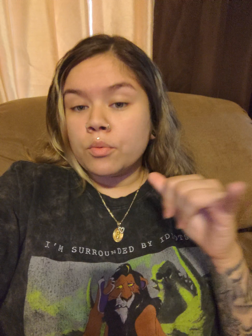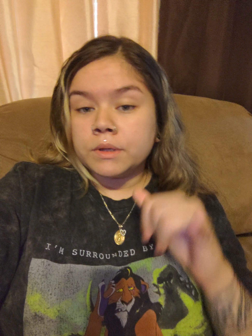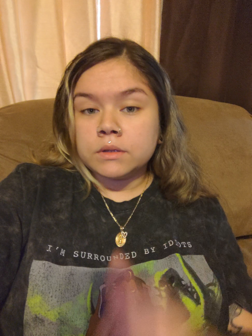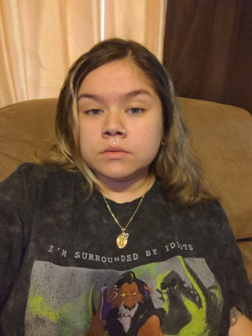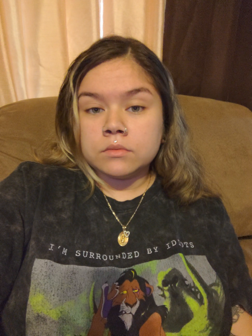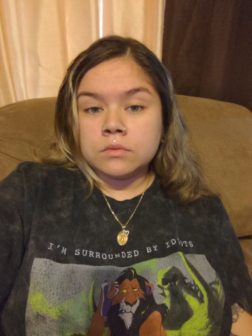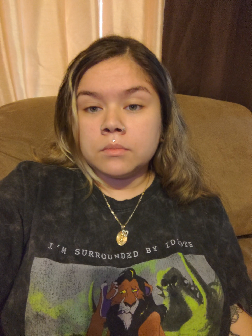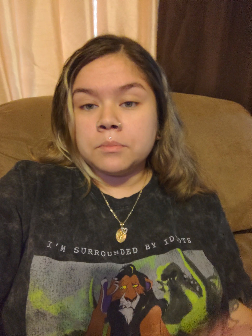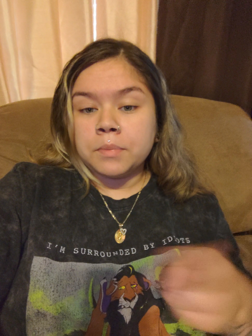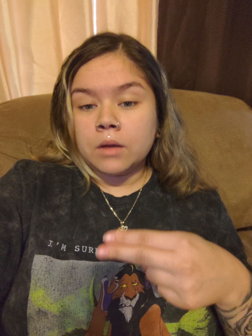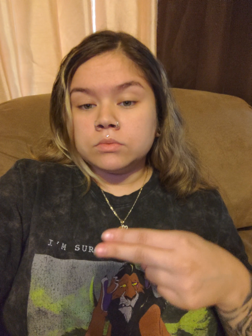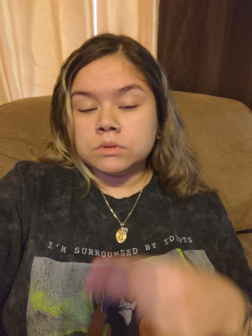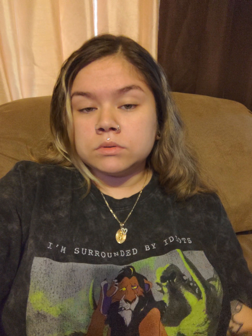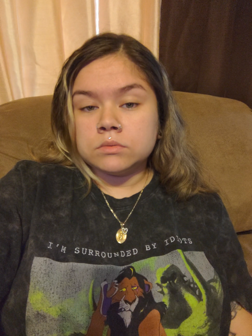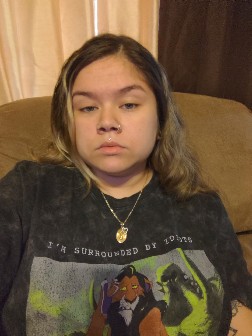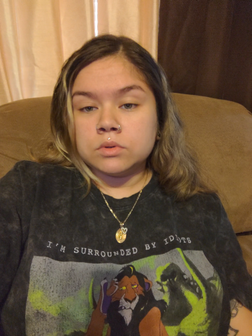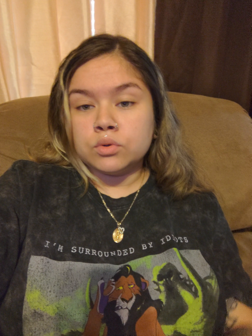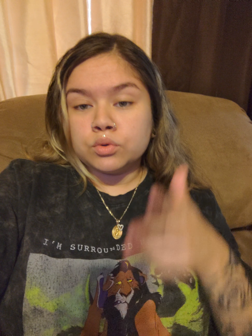belt